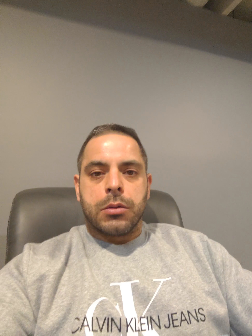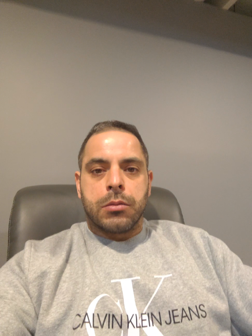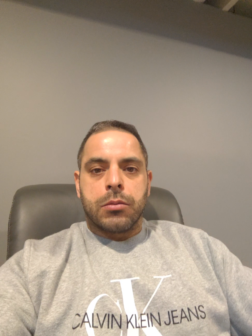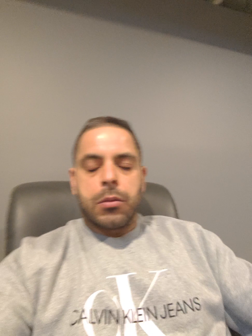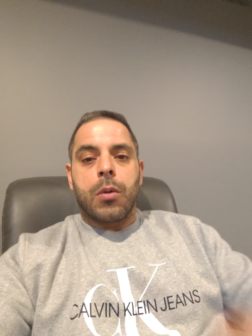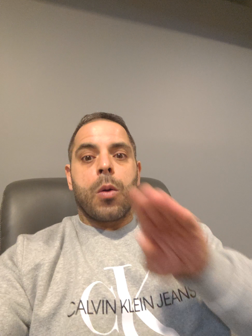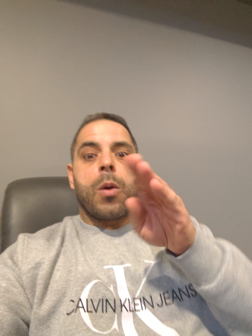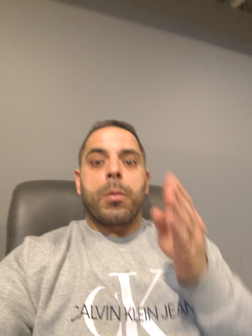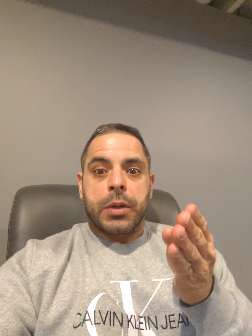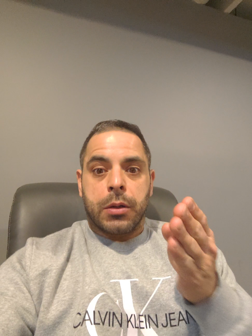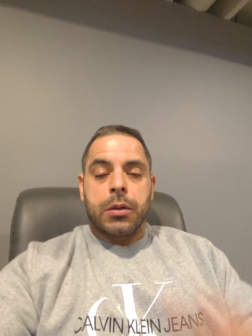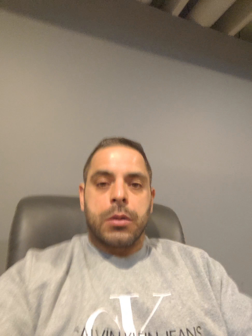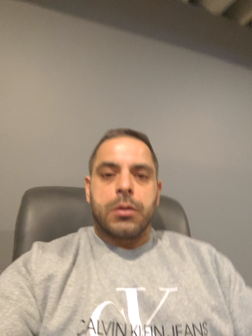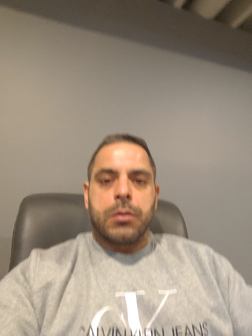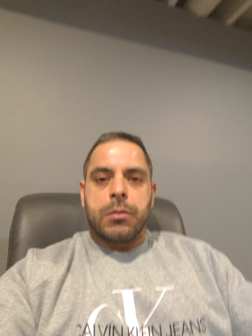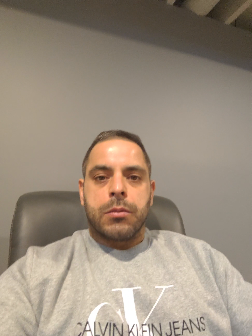open